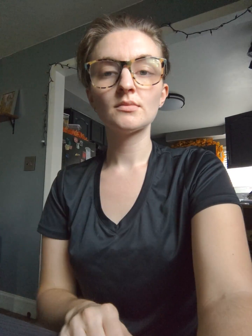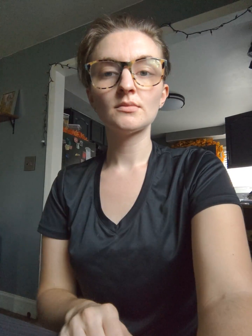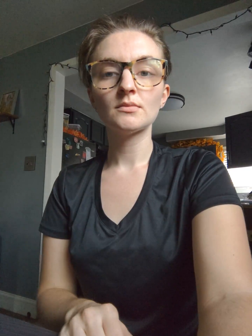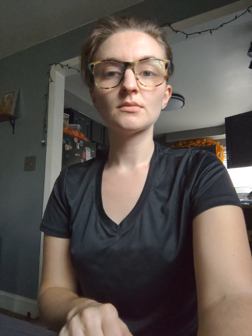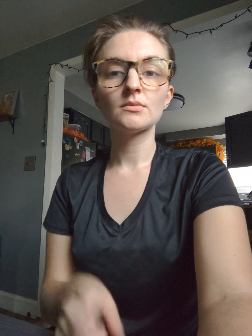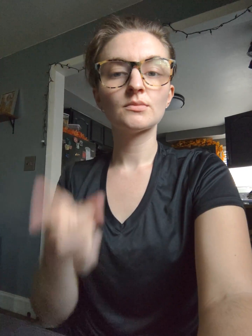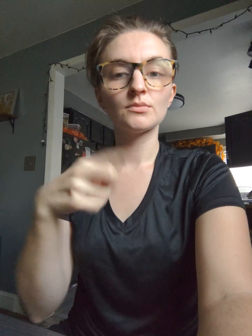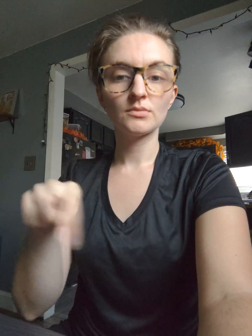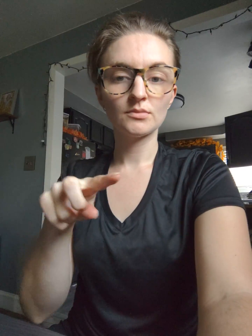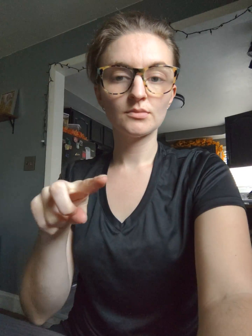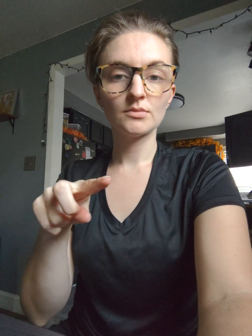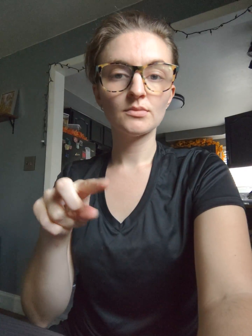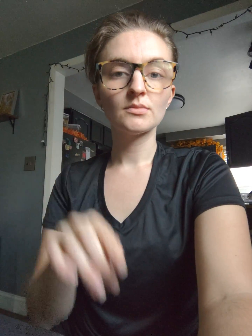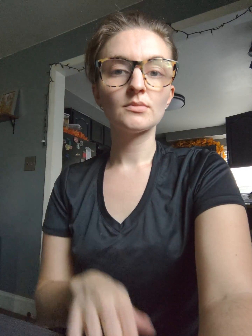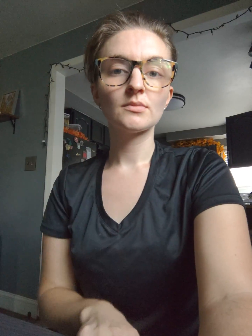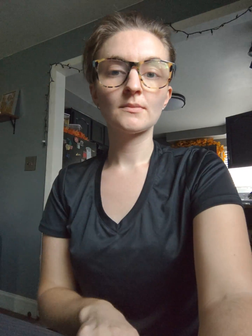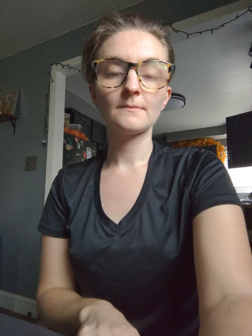around